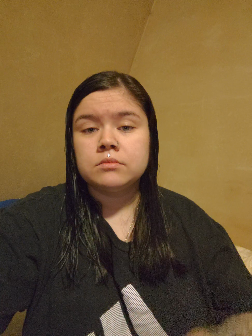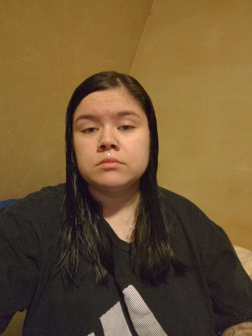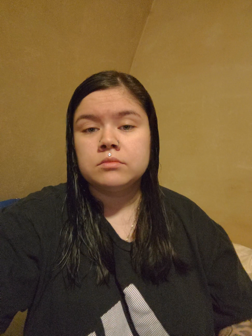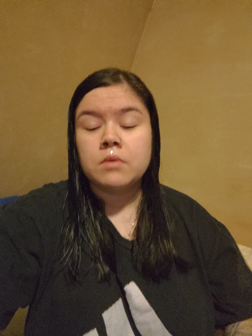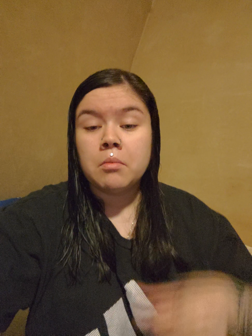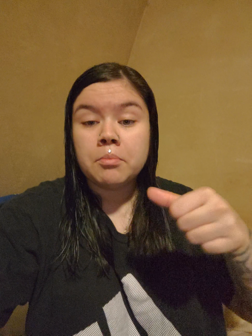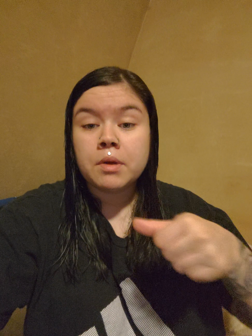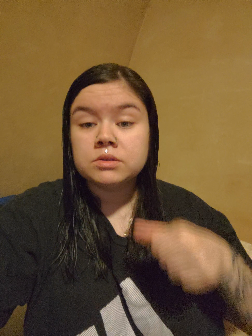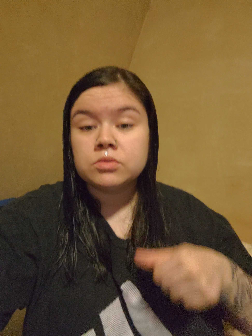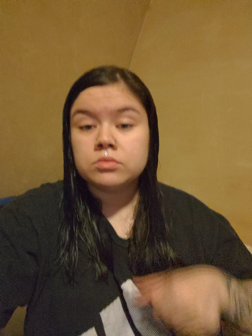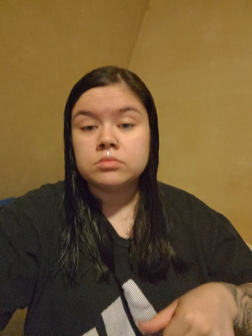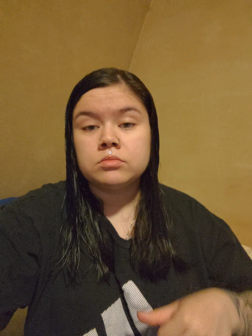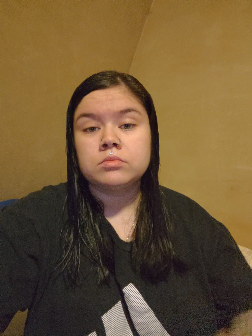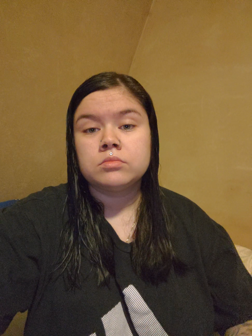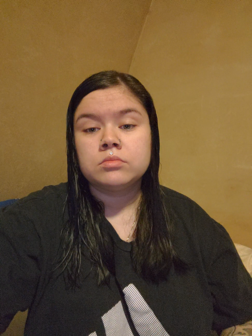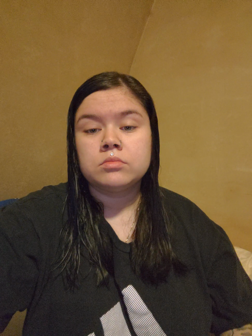puzzle